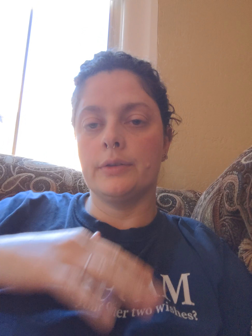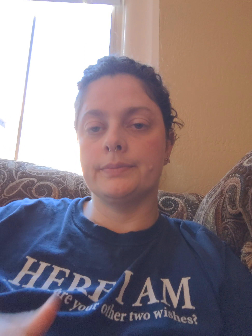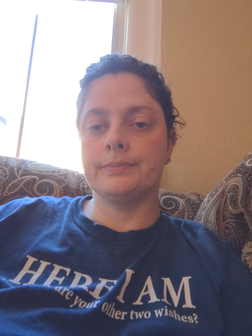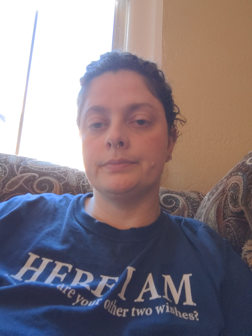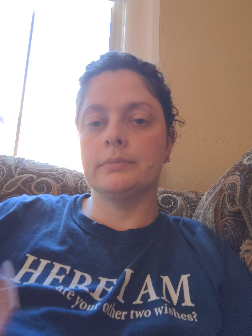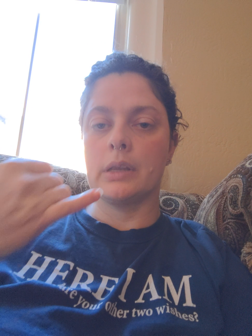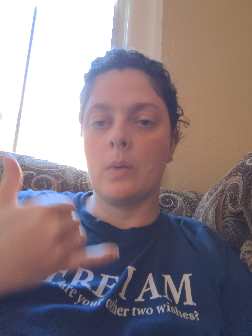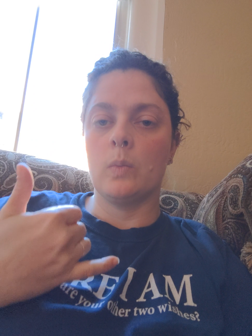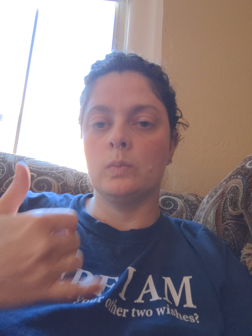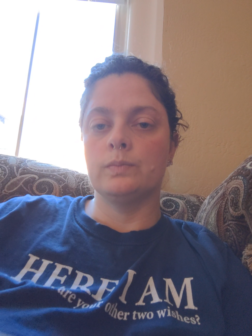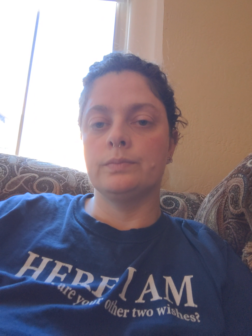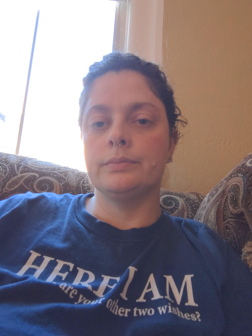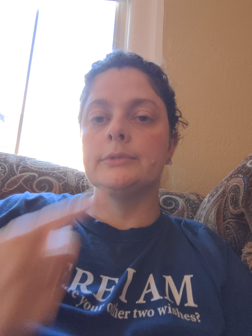now